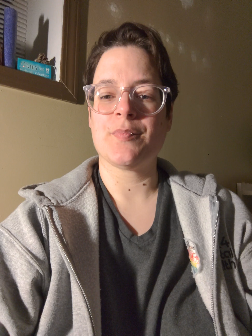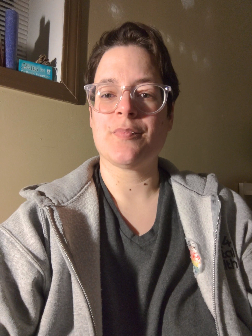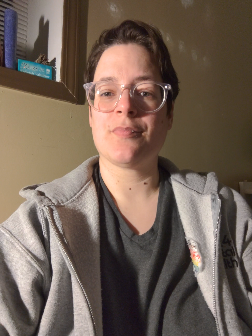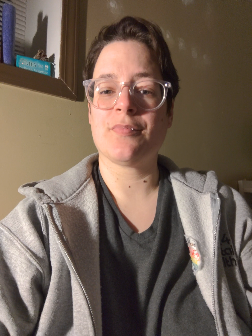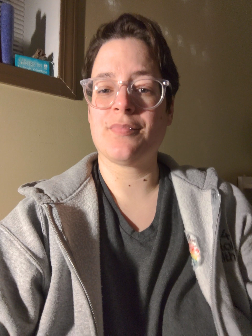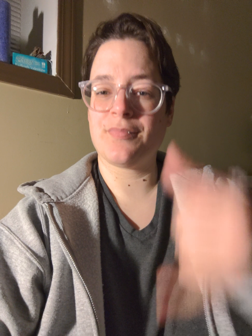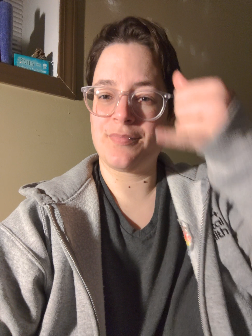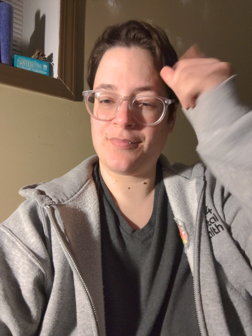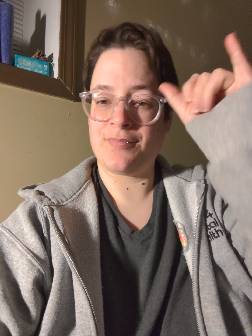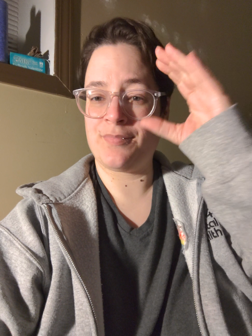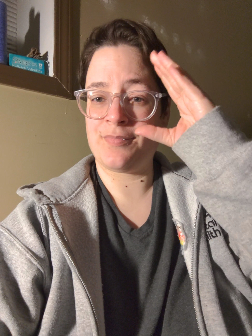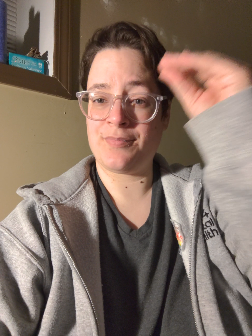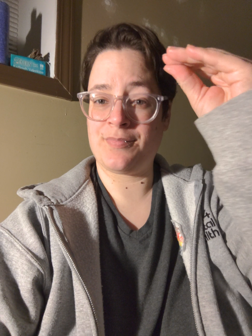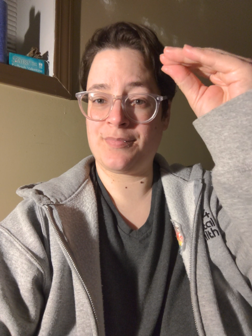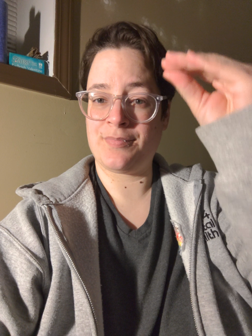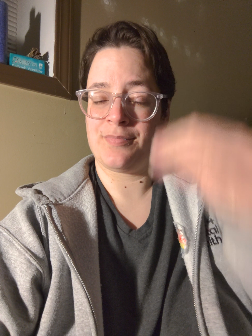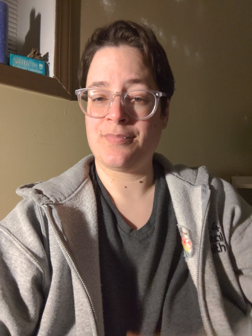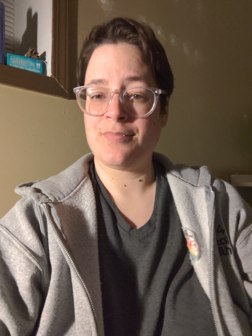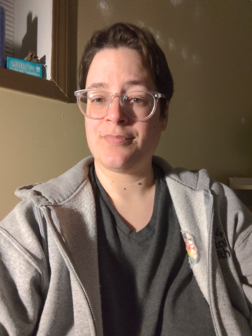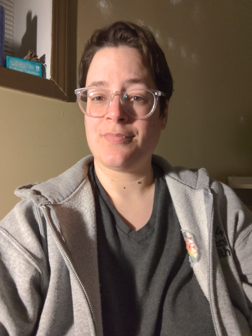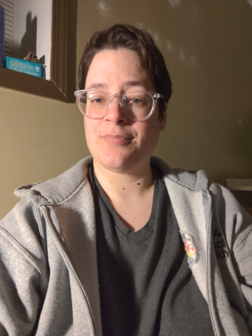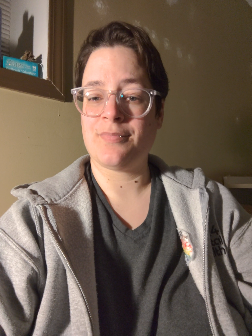cowboy